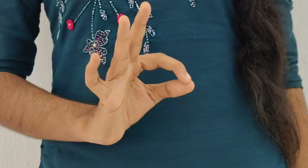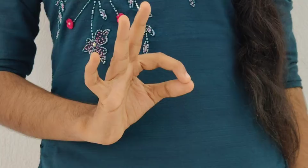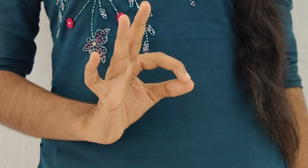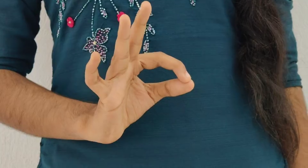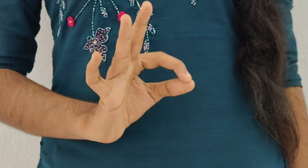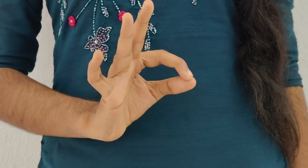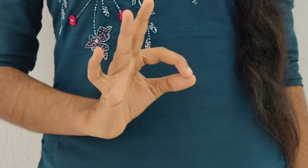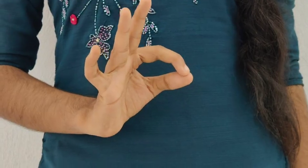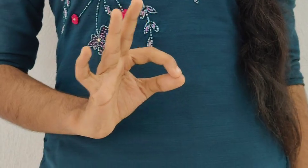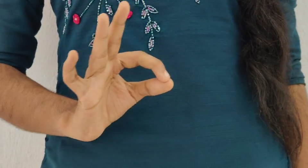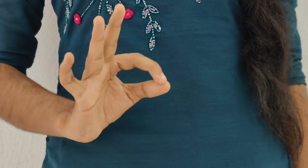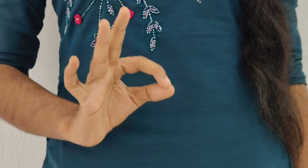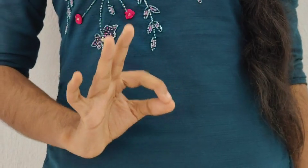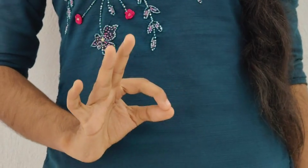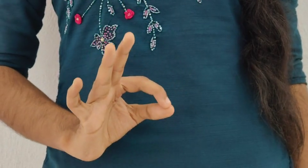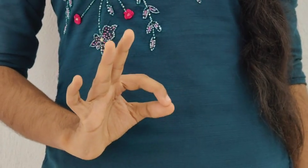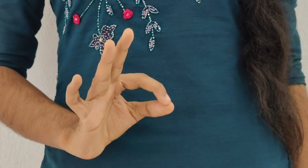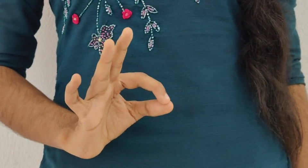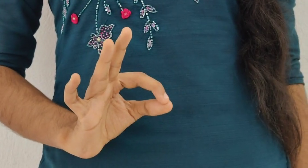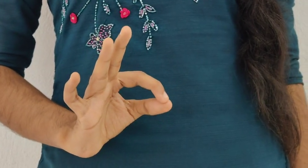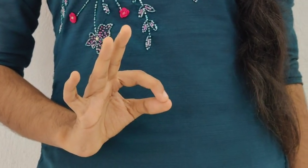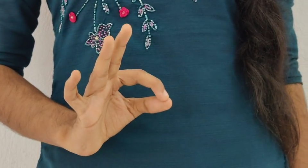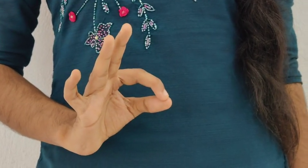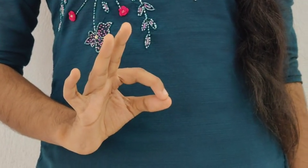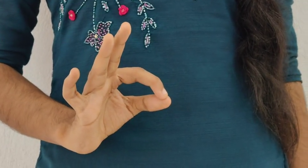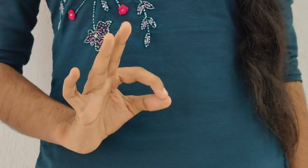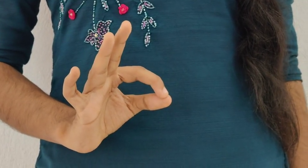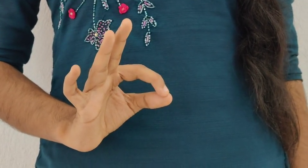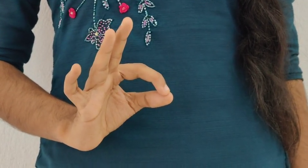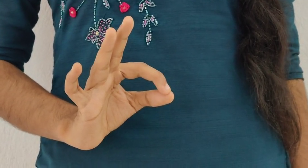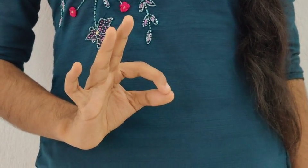ഔ